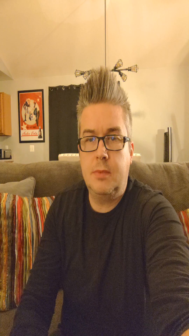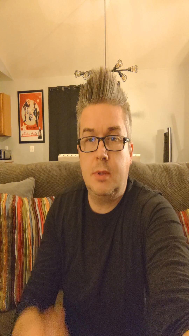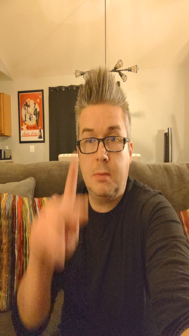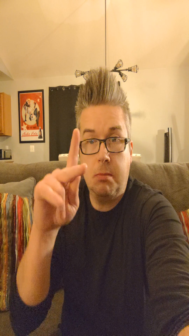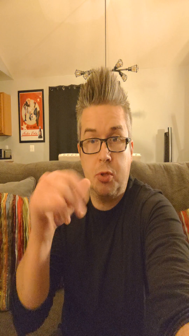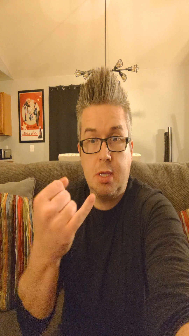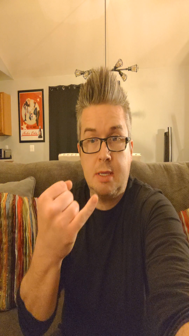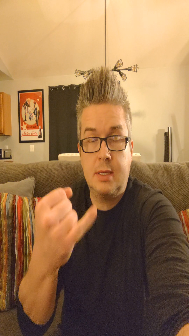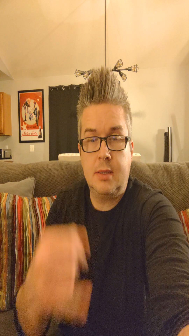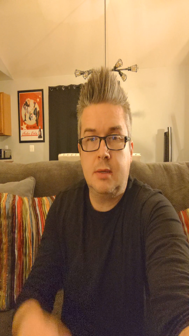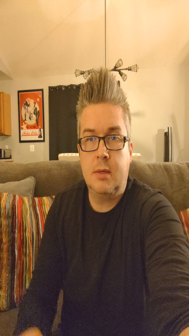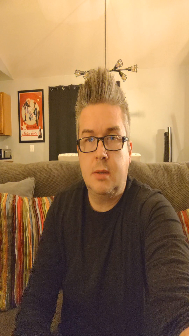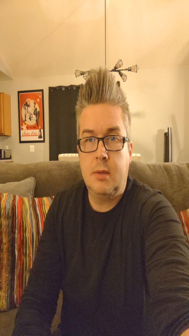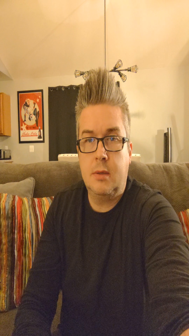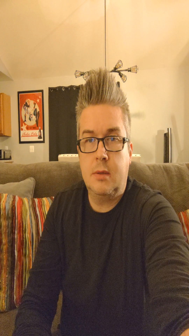pajamas